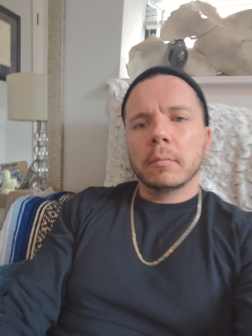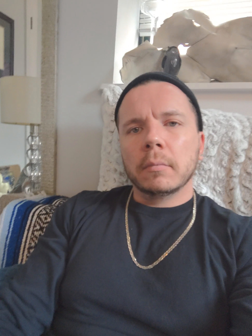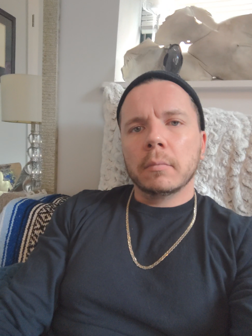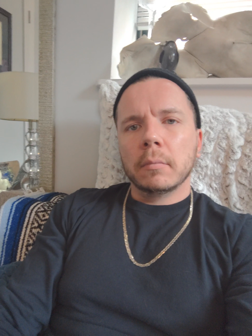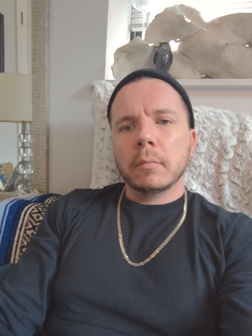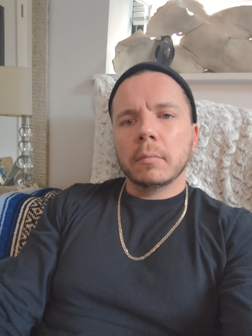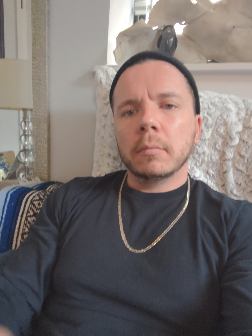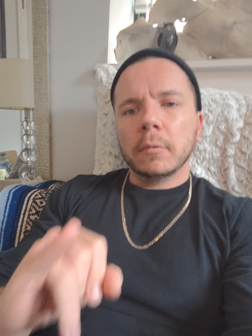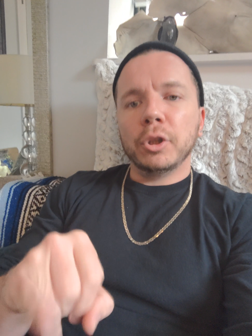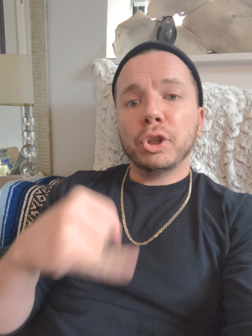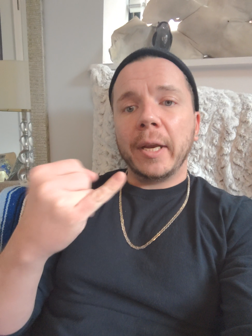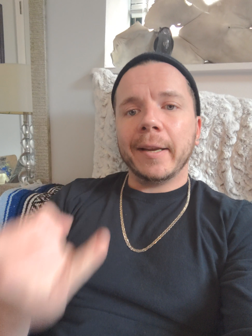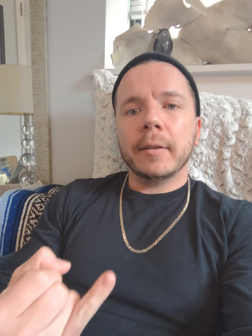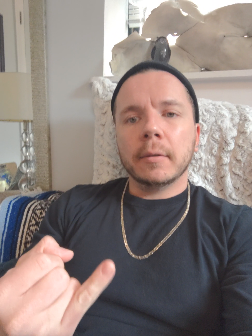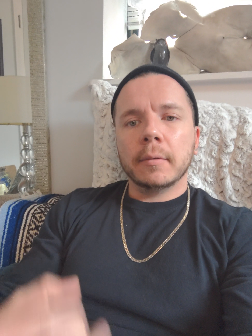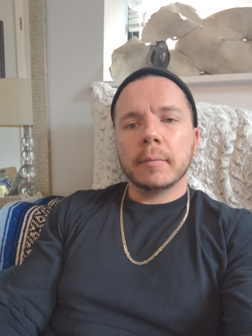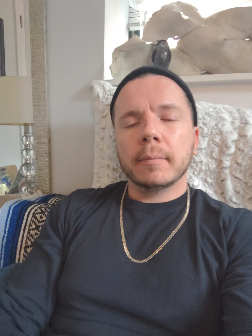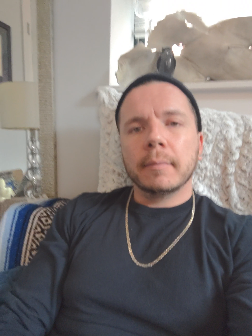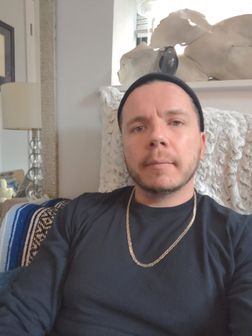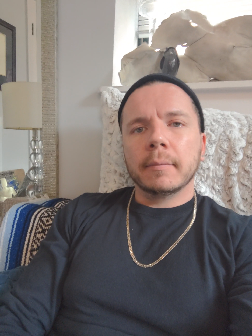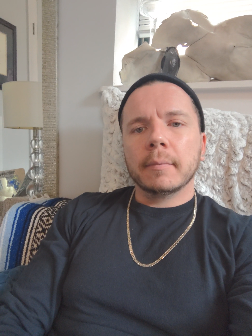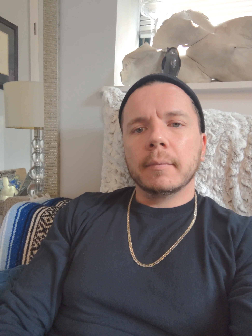jeans